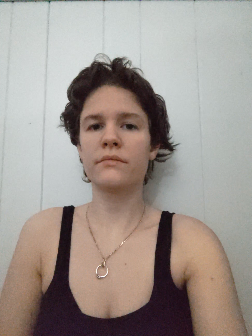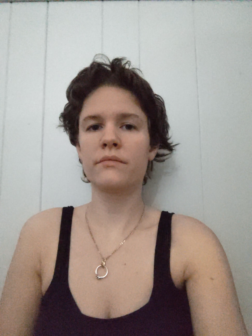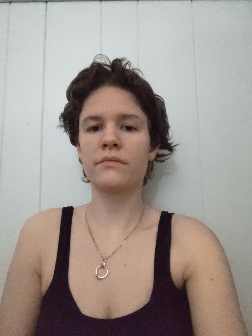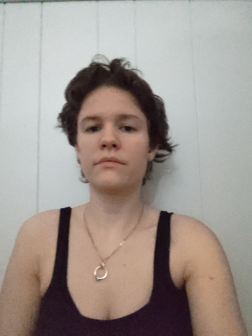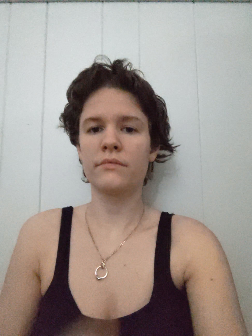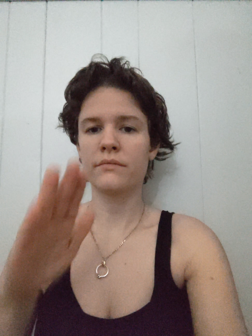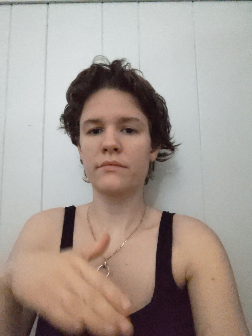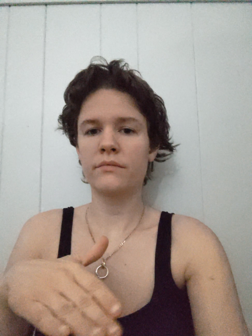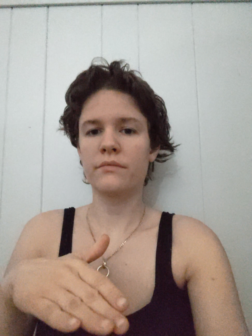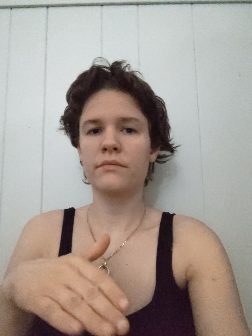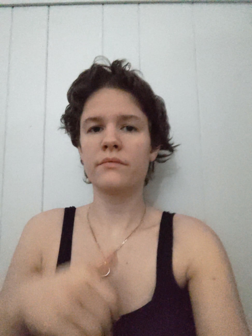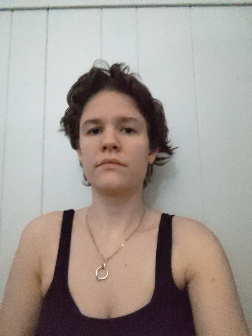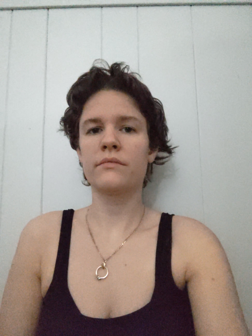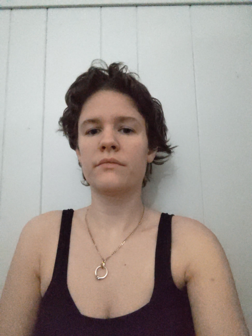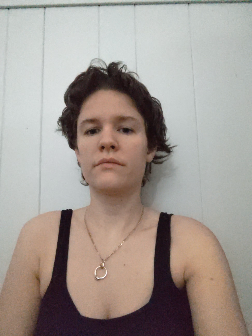on